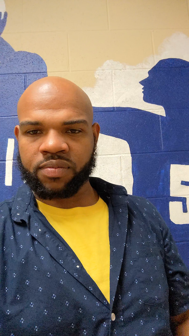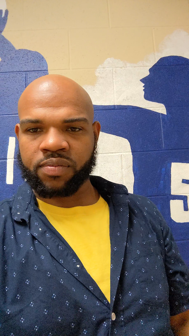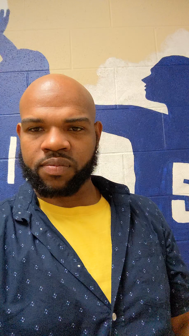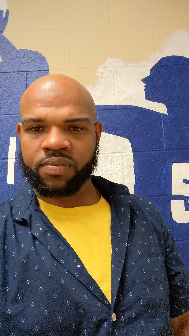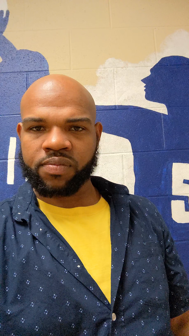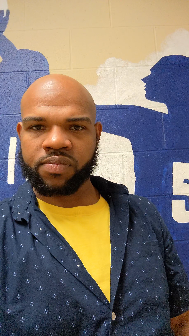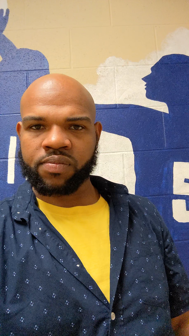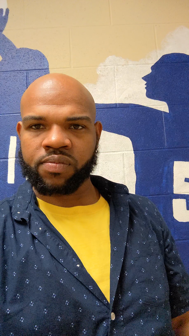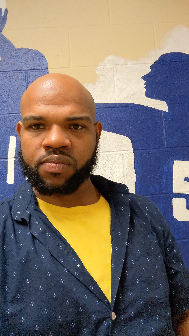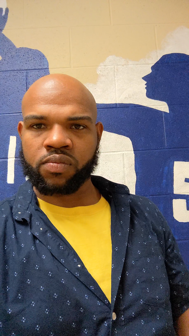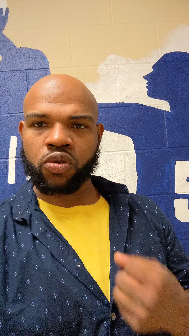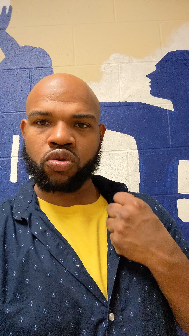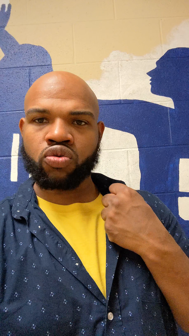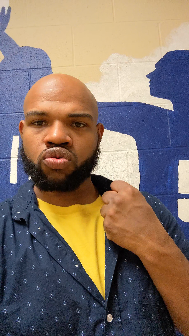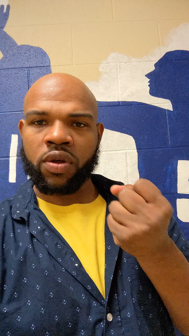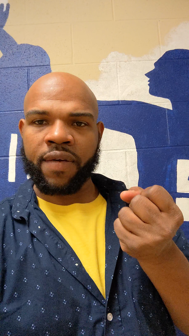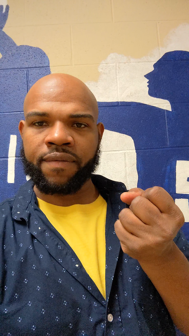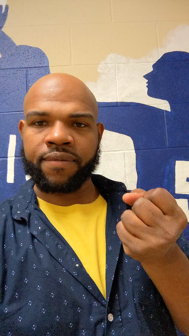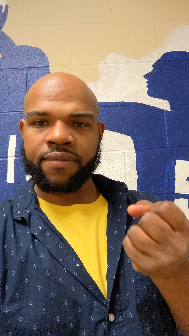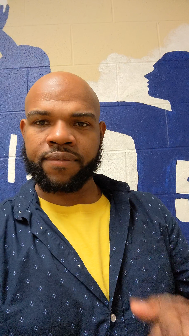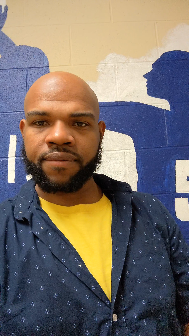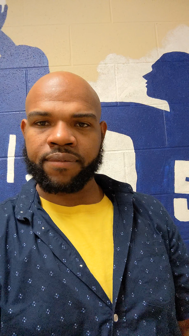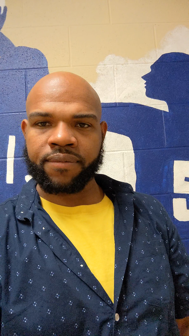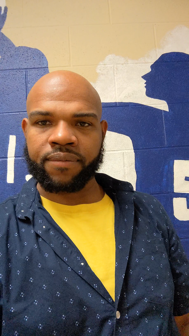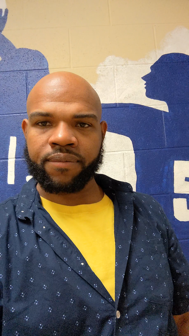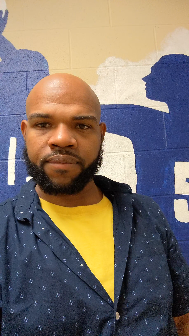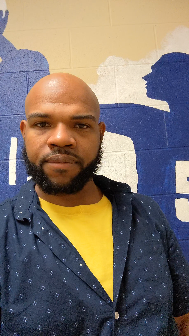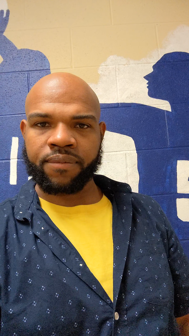drive